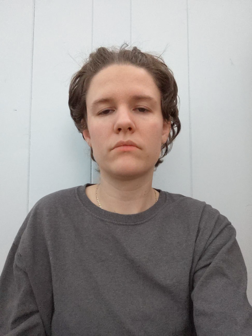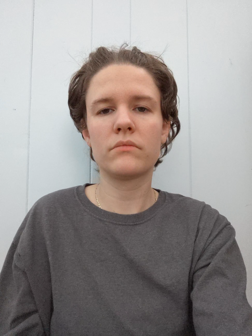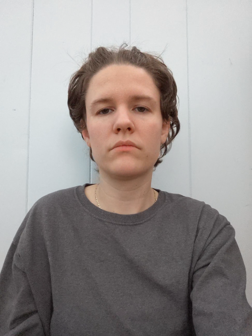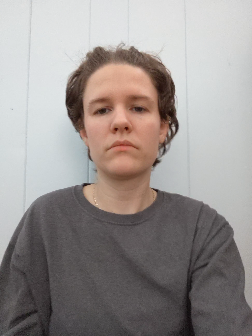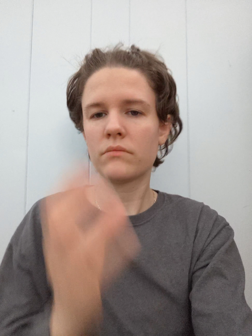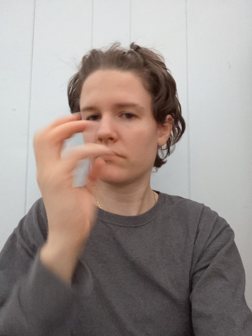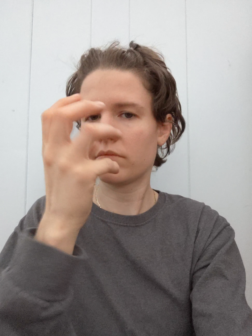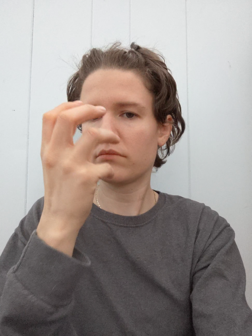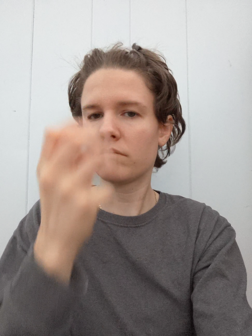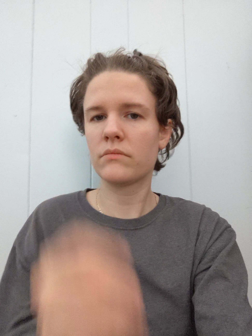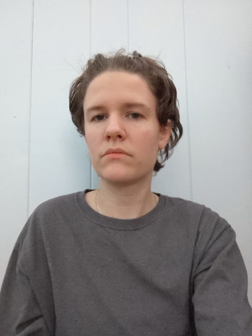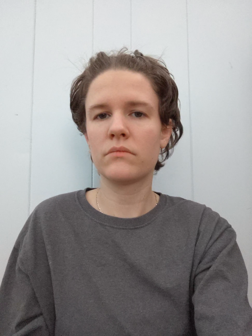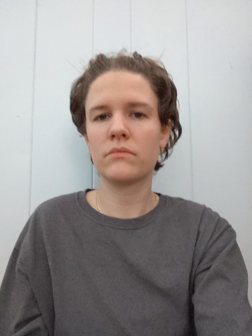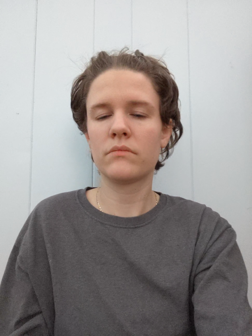clown